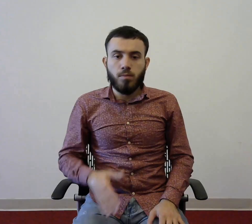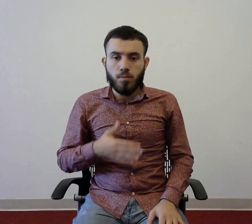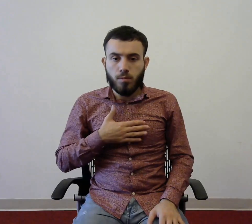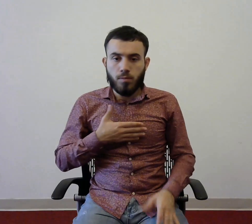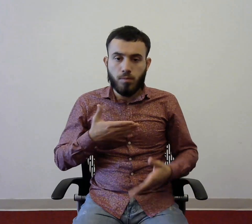mən